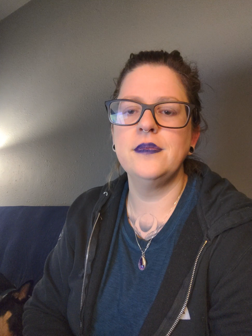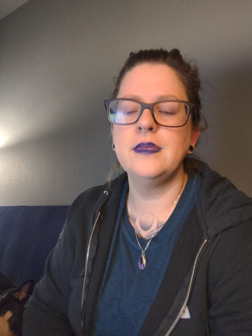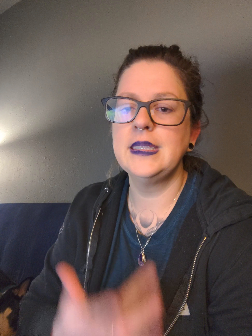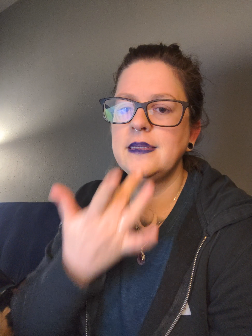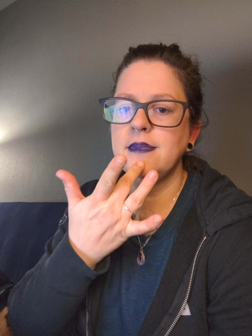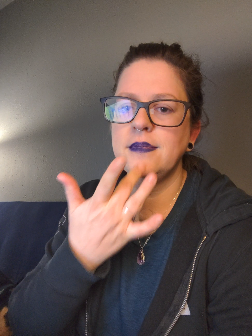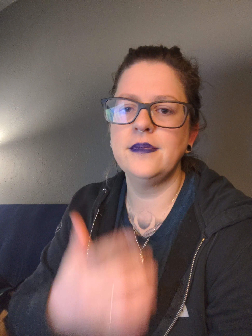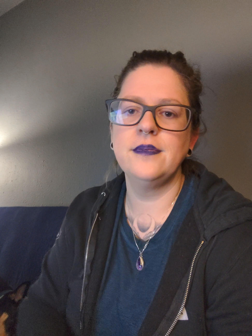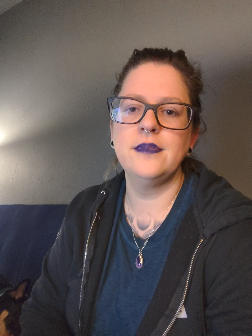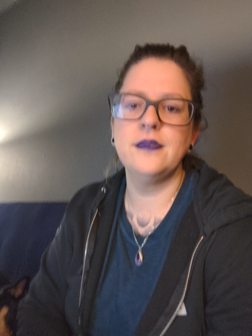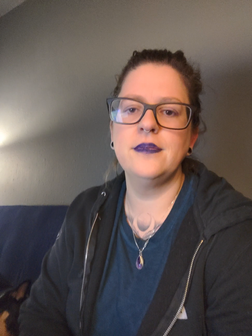taste